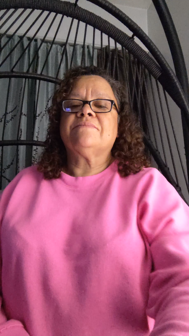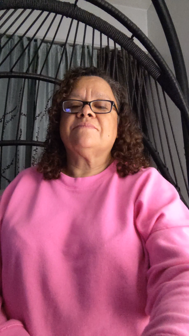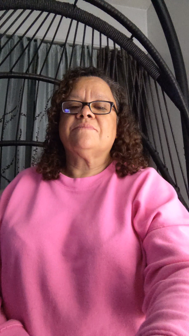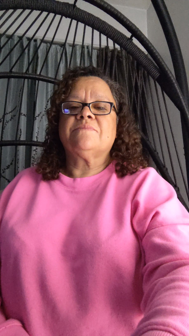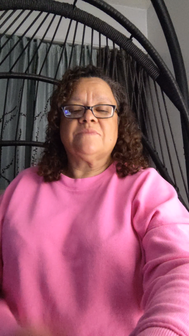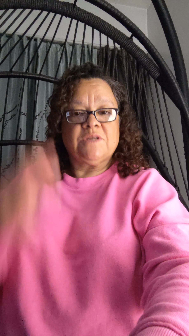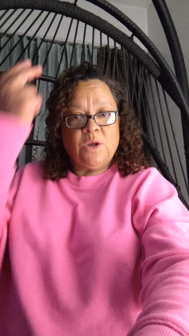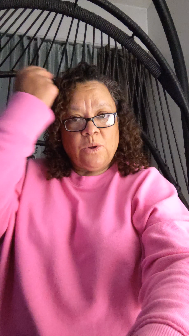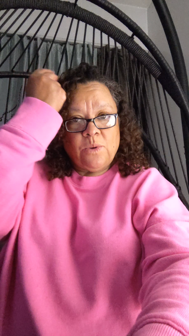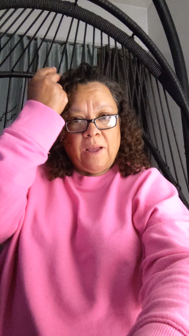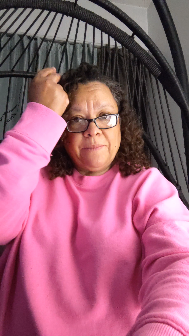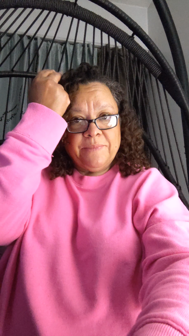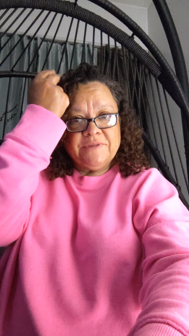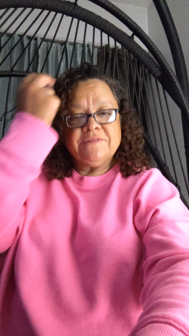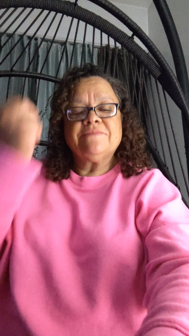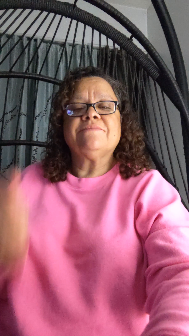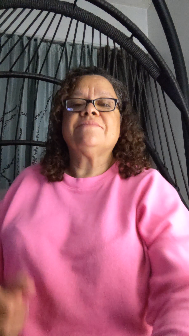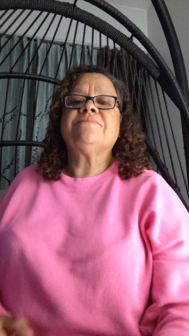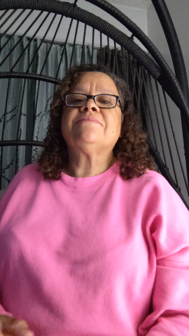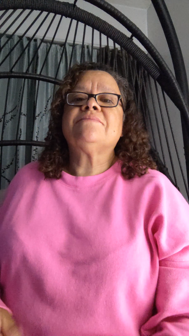rabbit